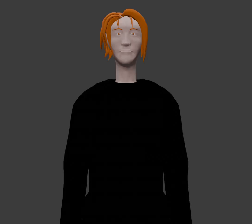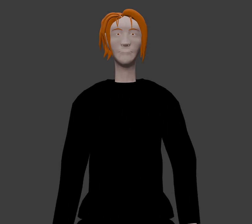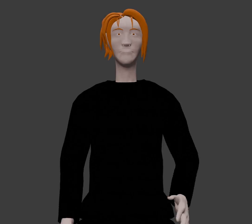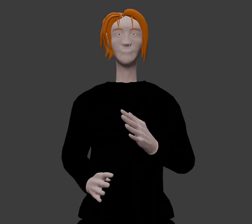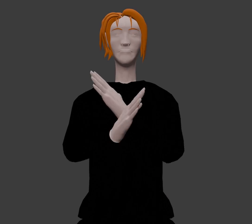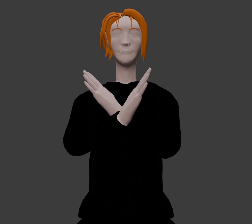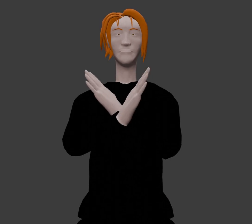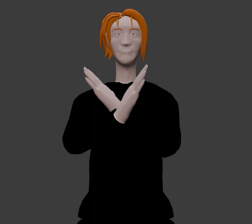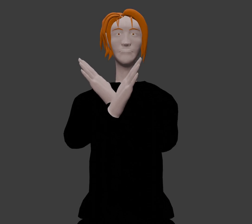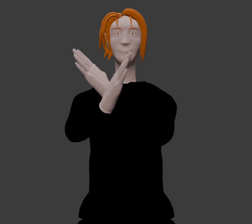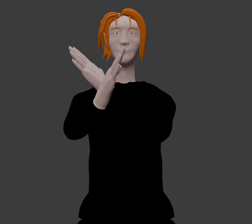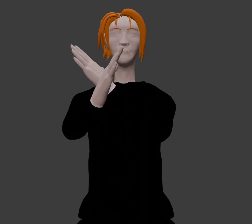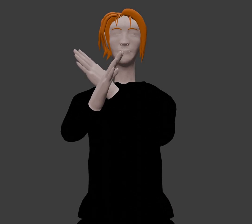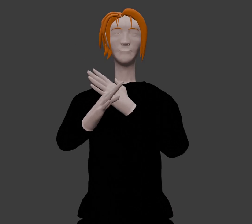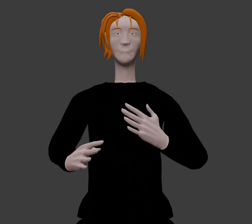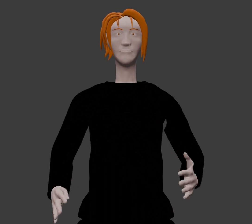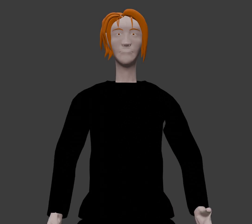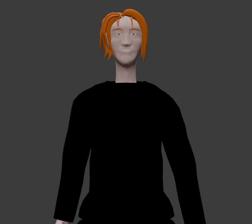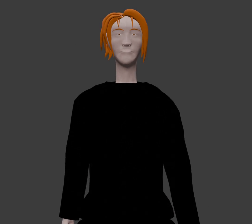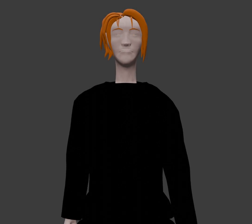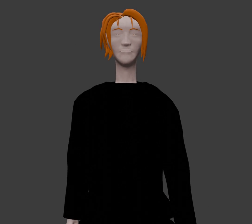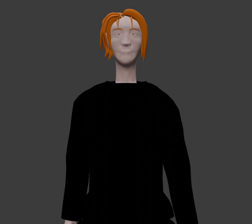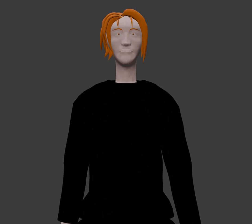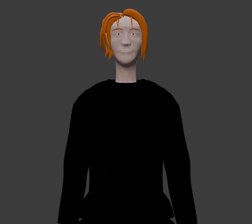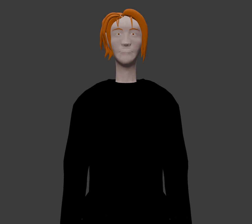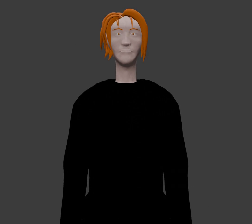Barrier